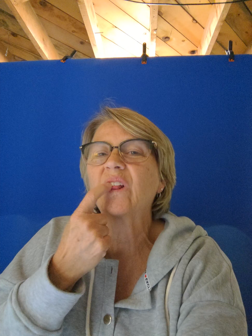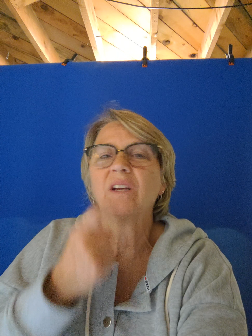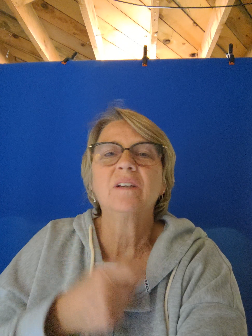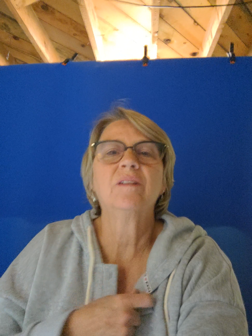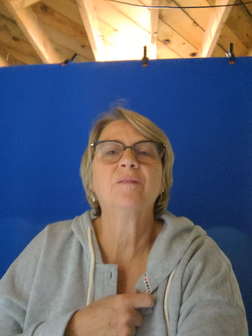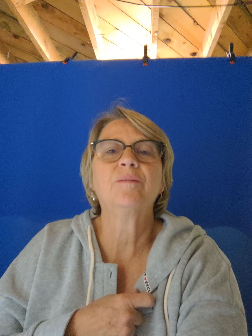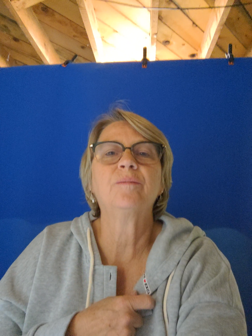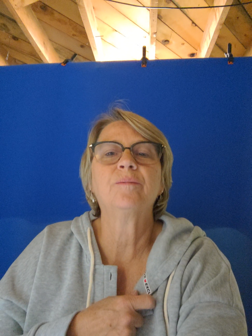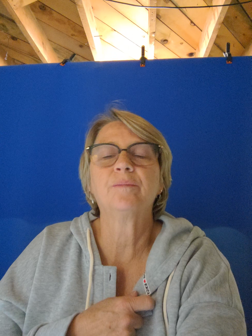tooth